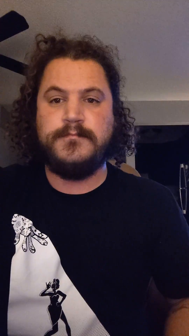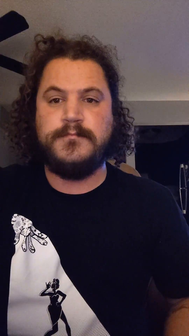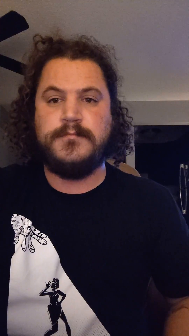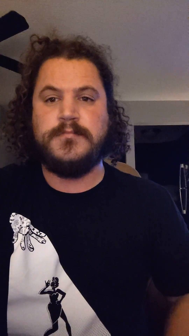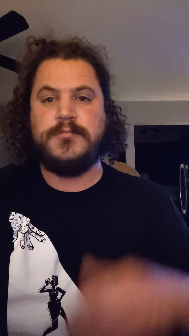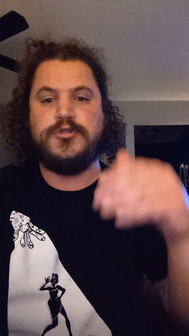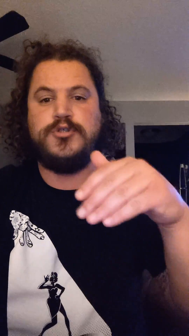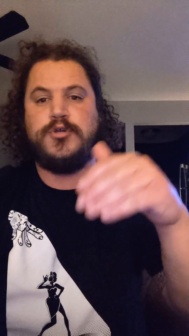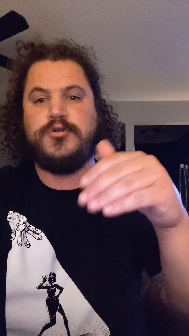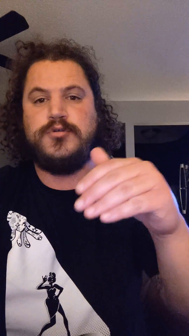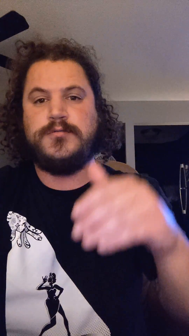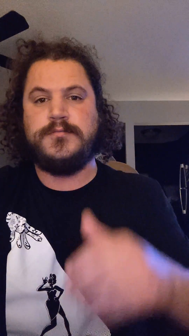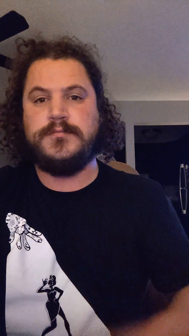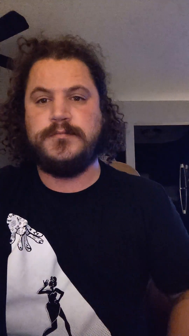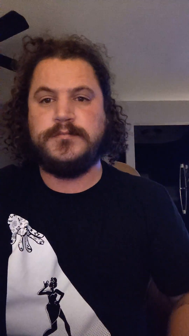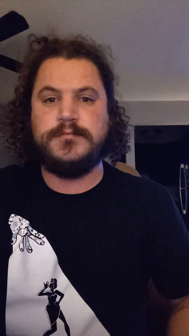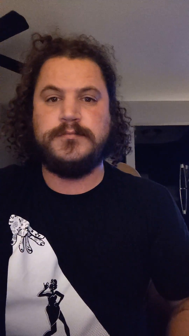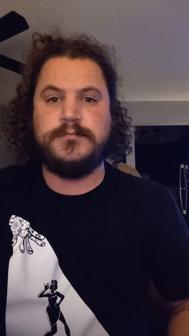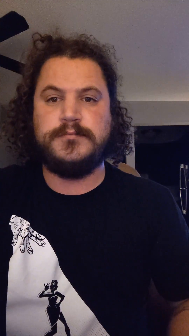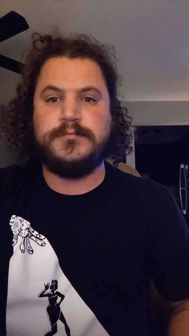doctor